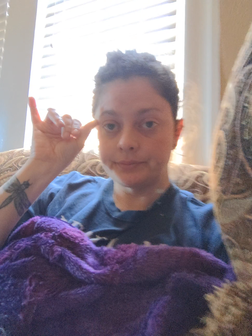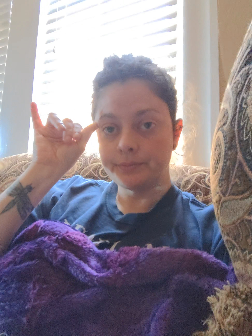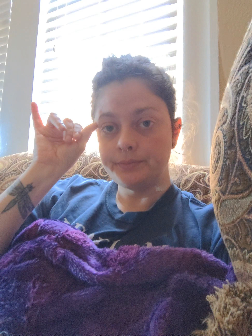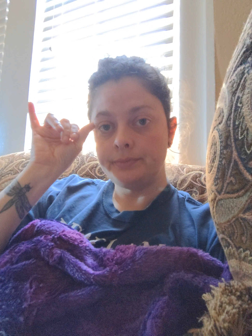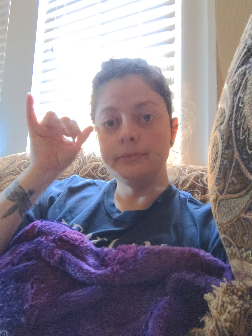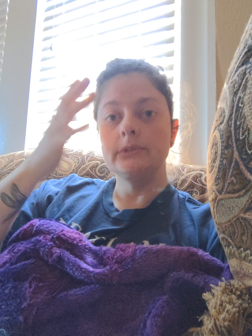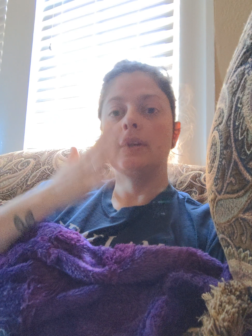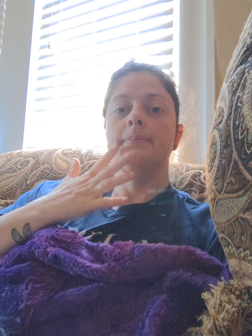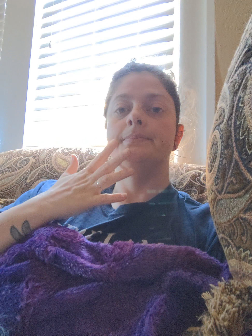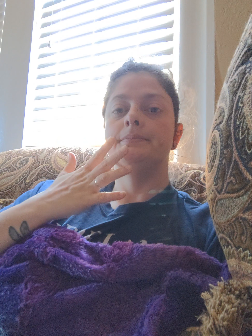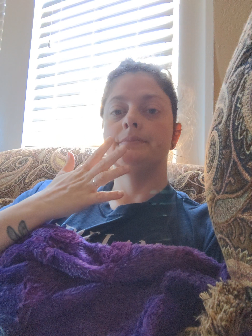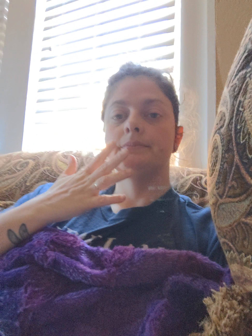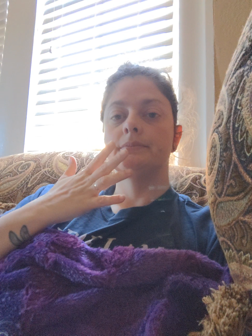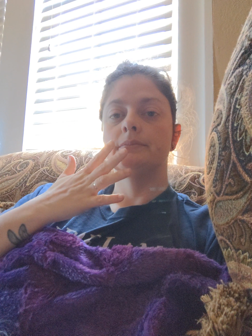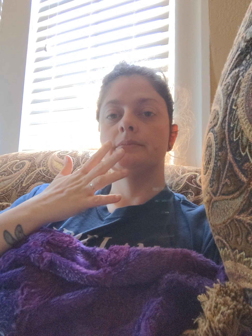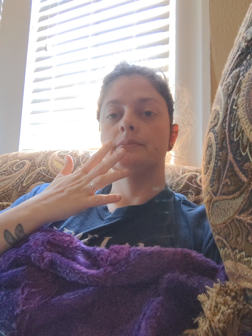sad